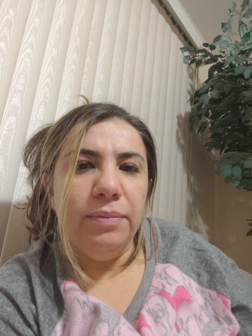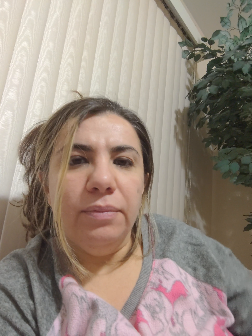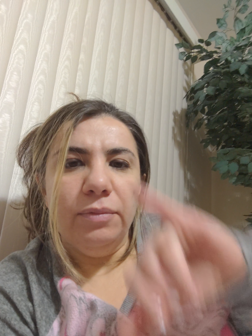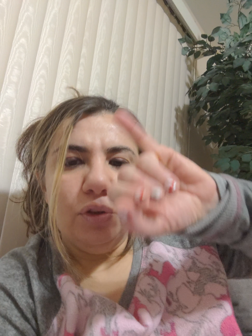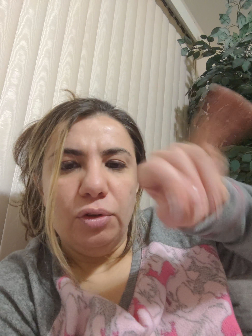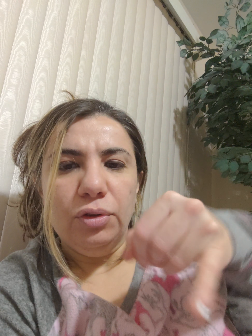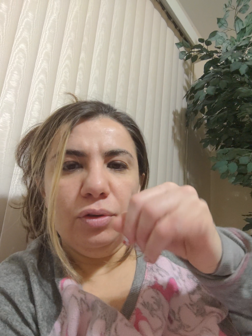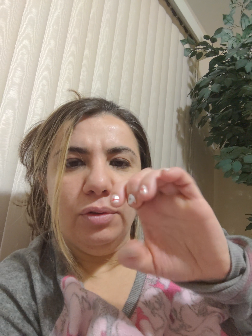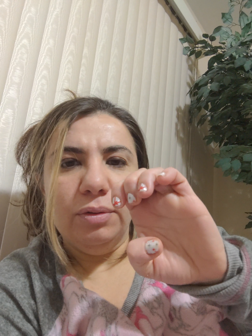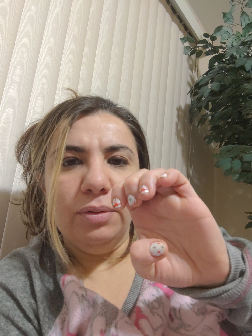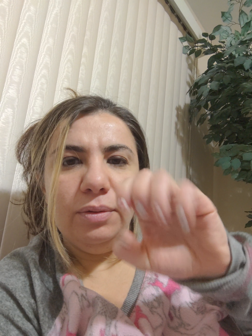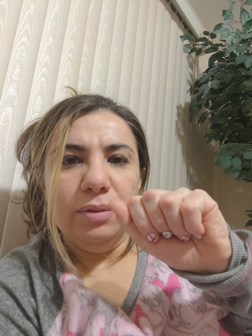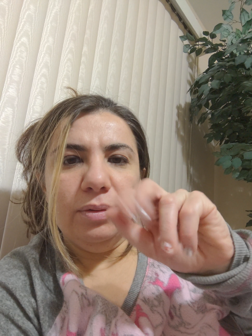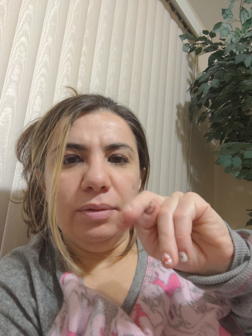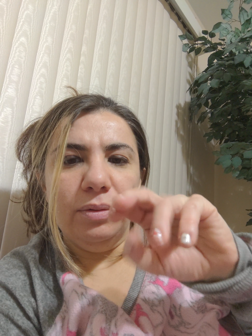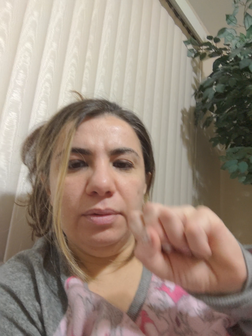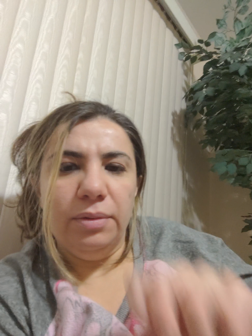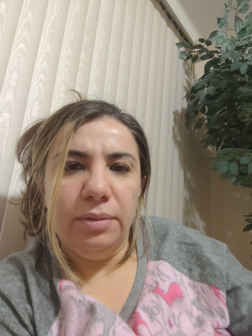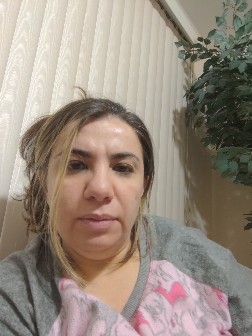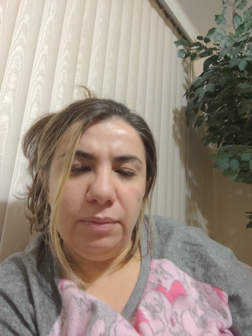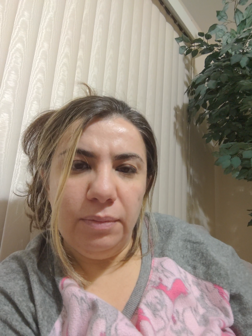jeans